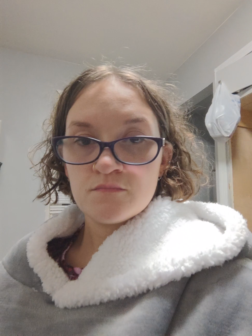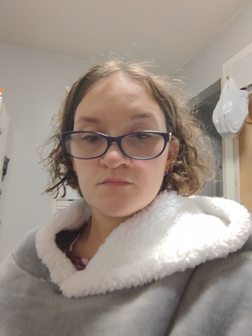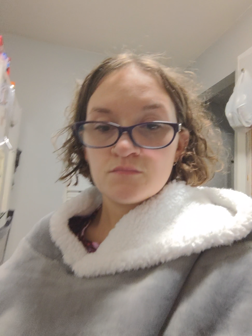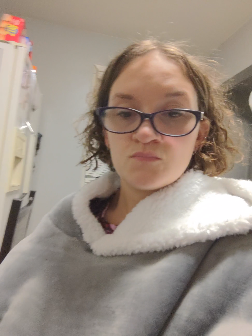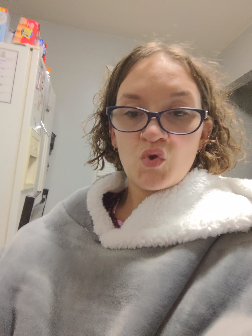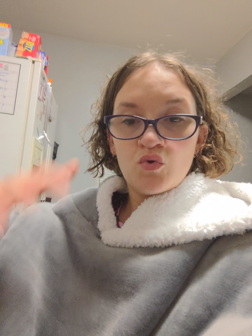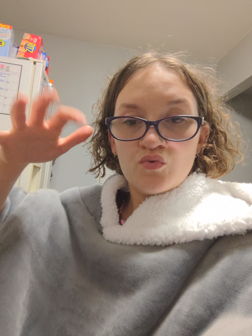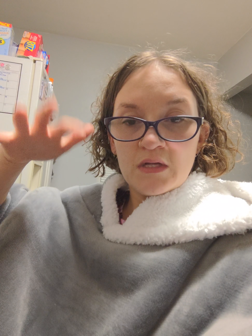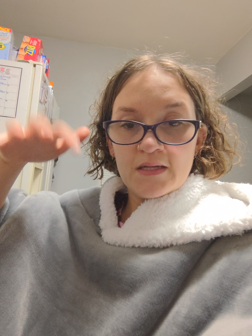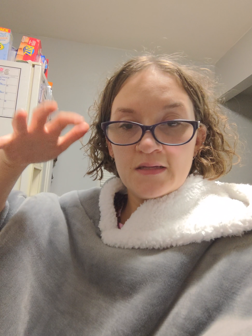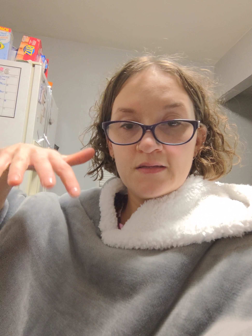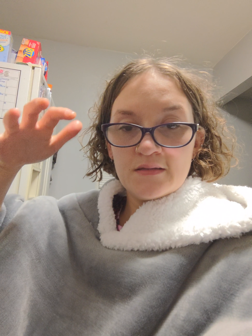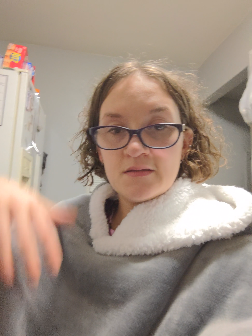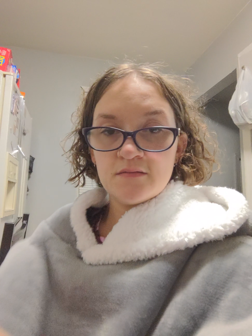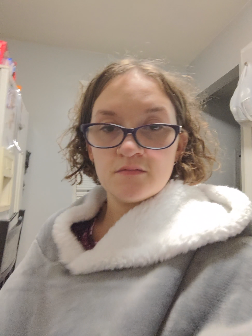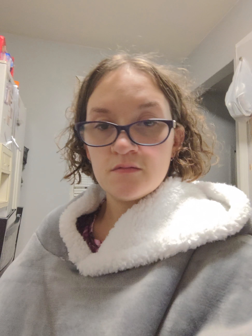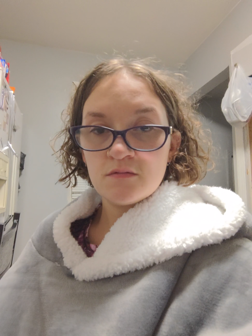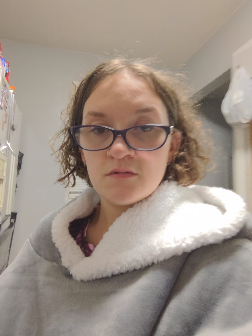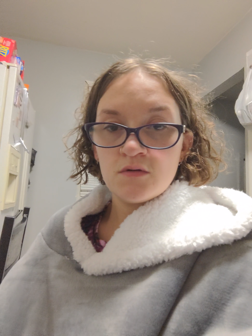rain